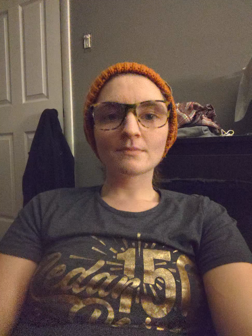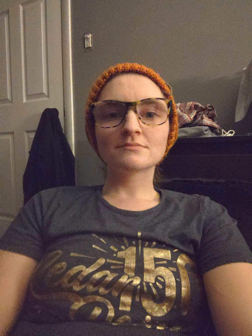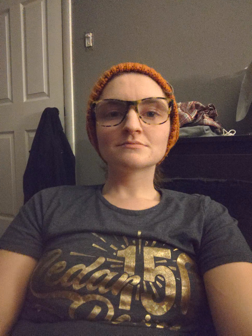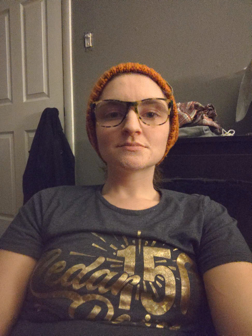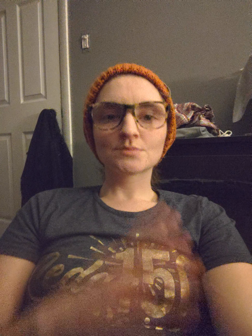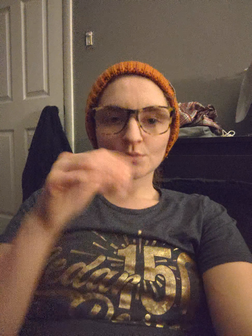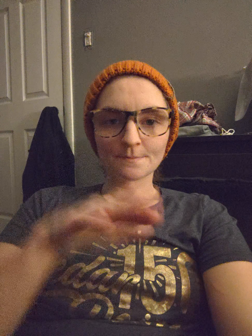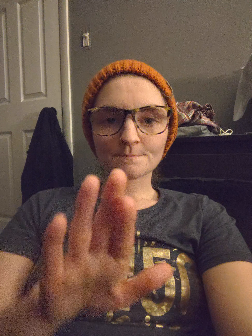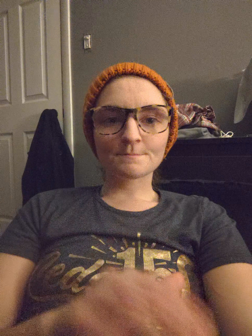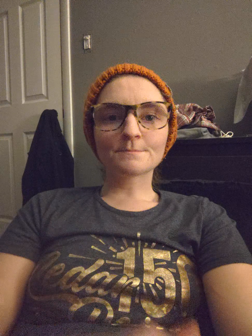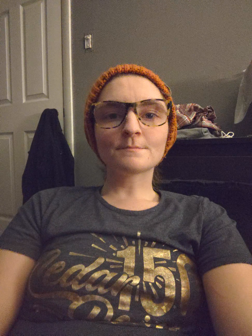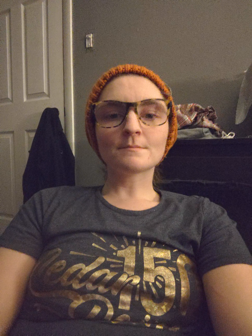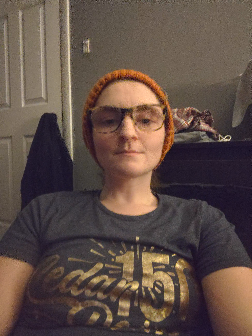into